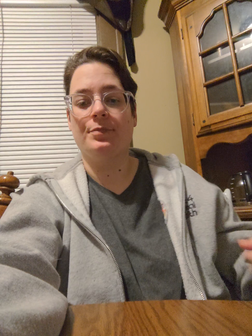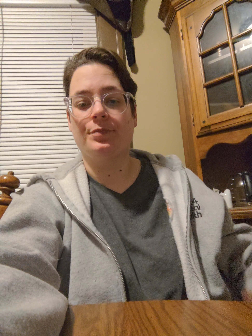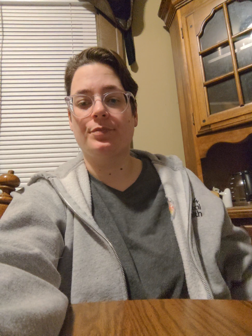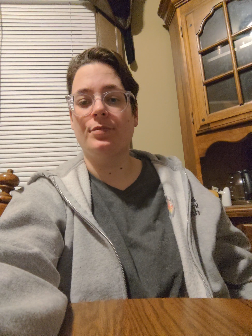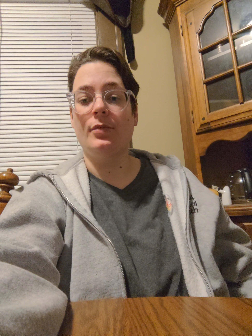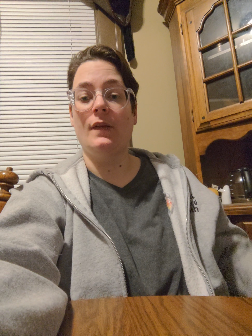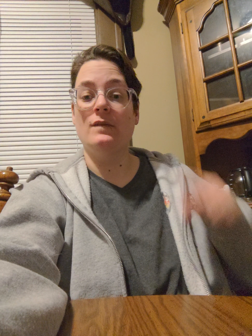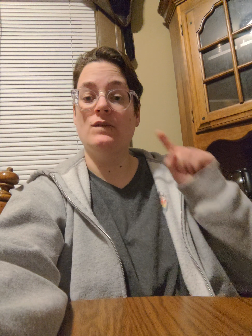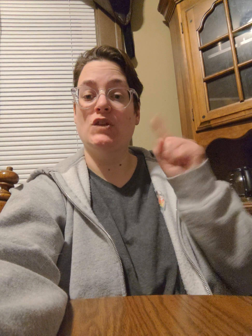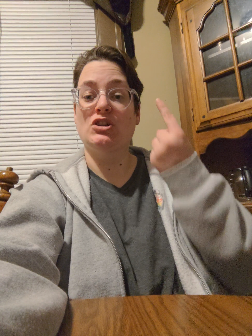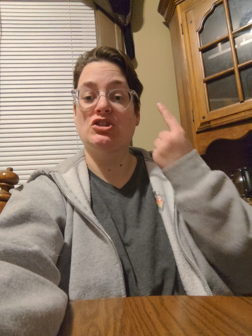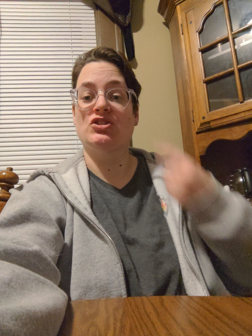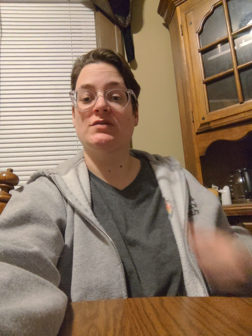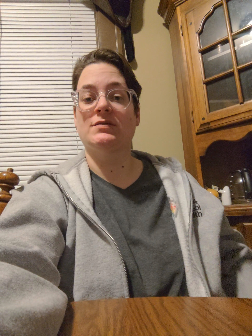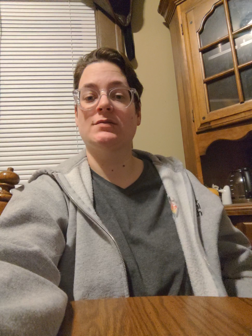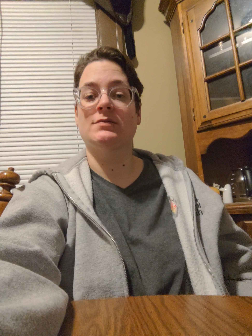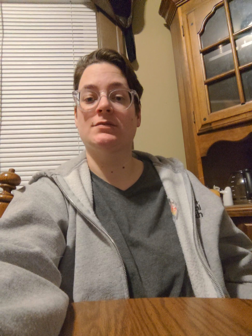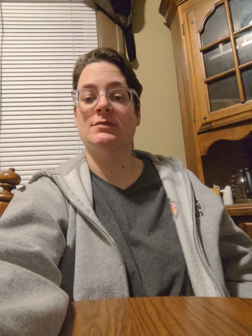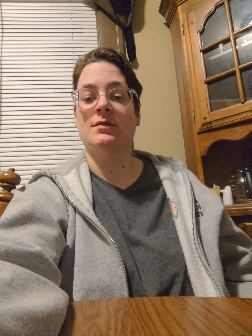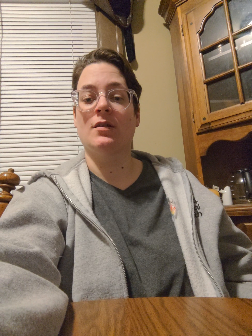first